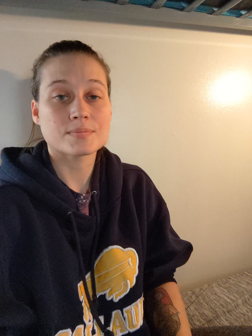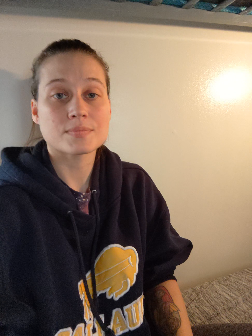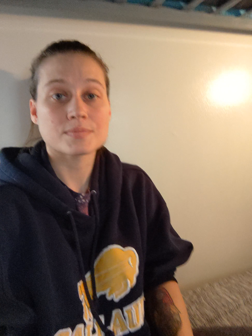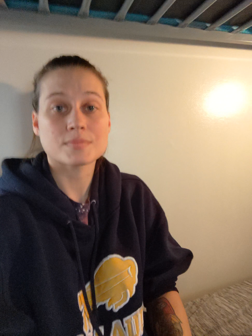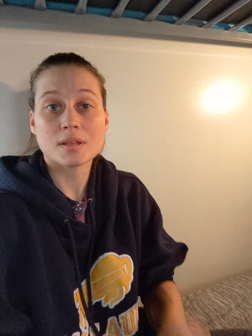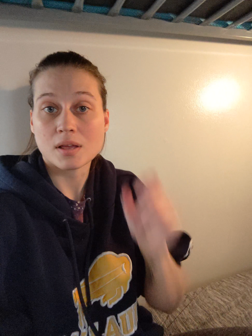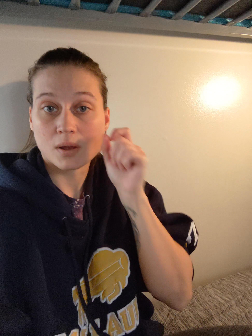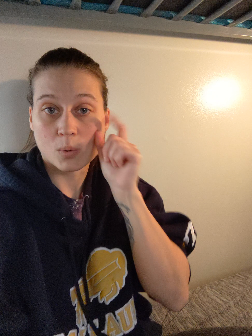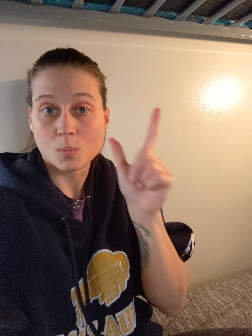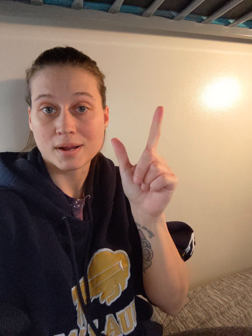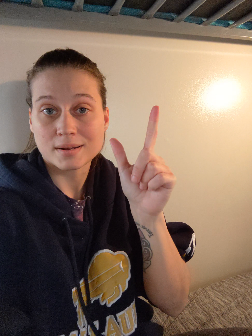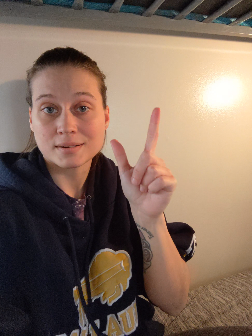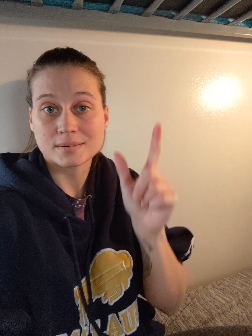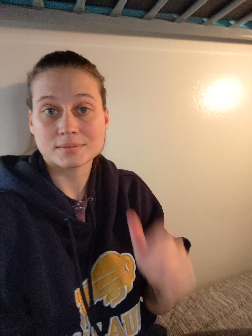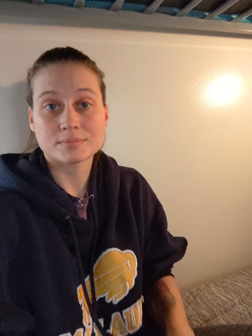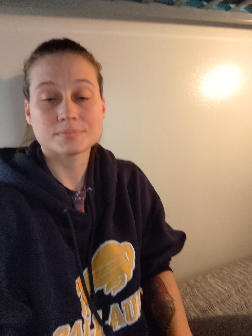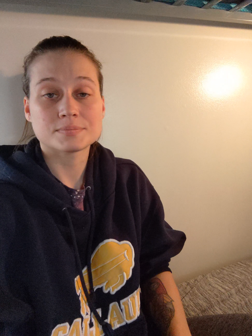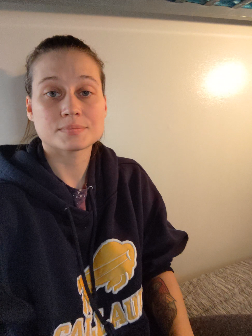awake